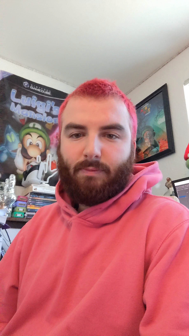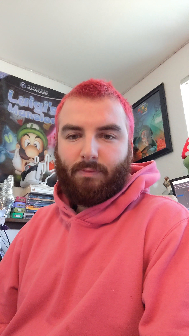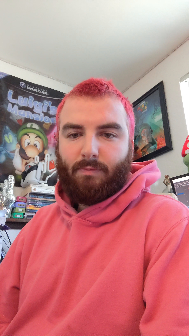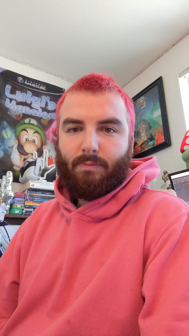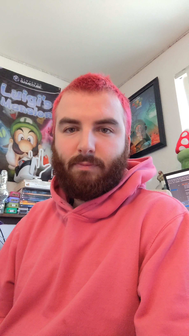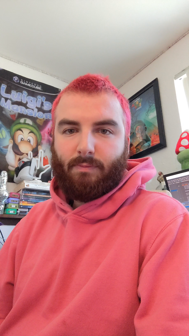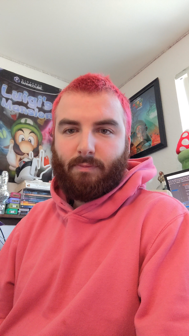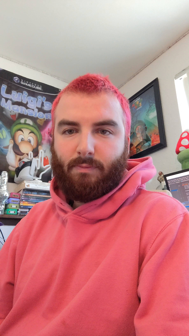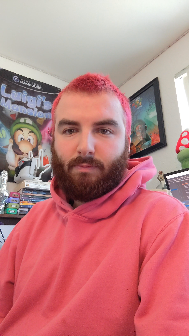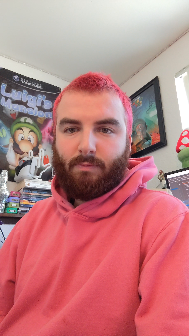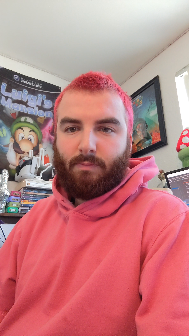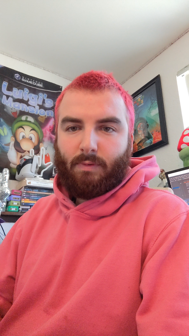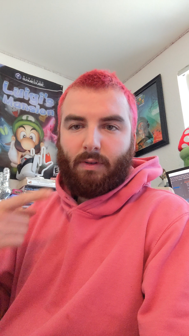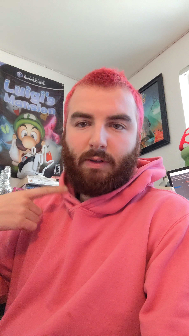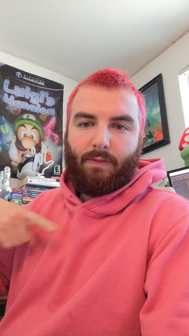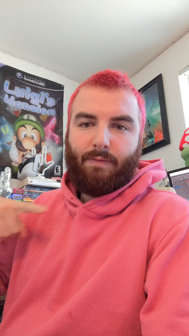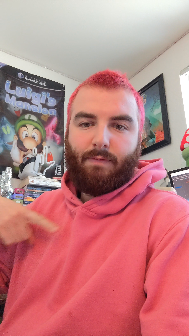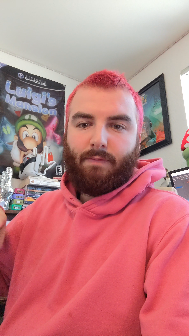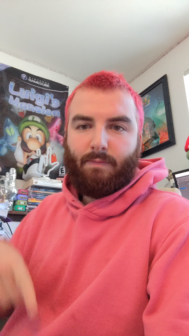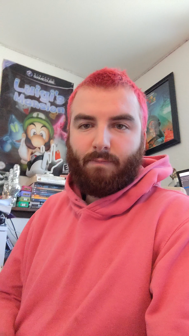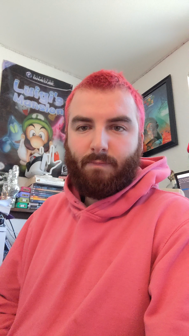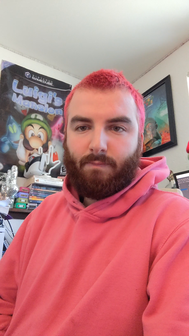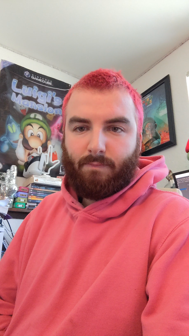knife